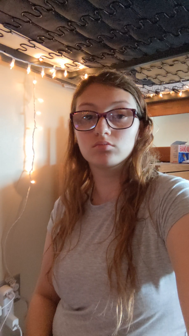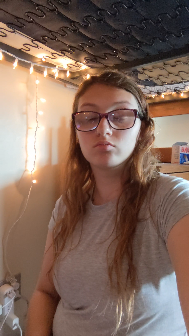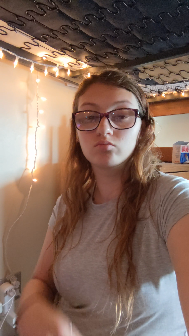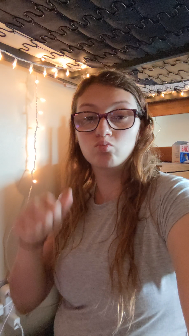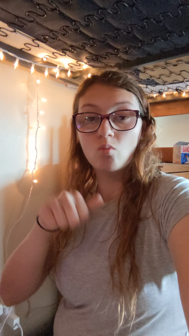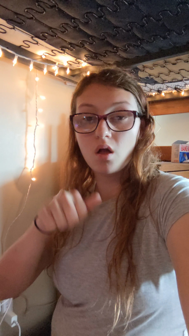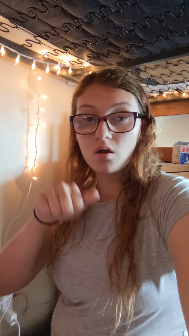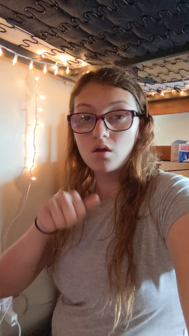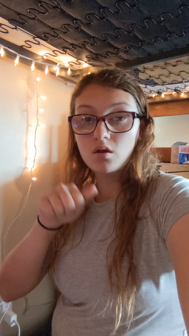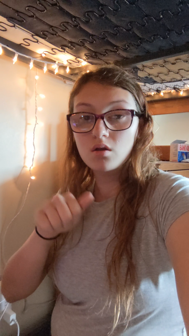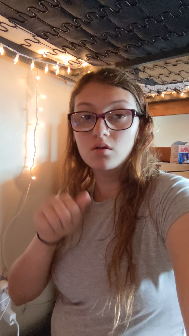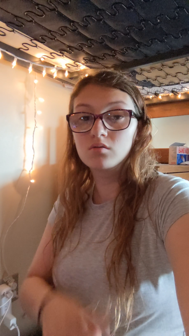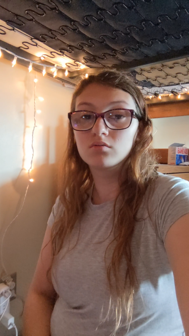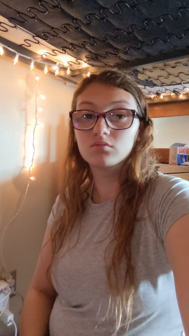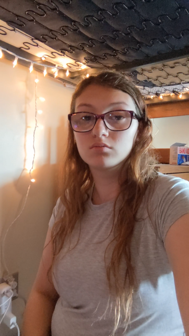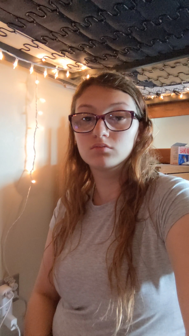rock